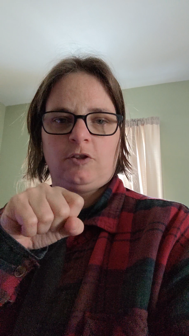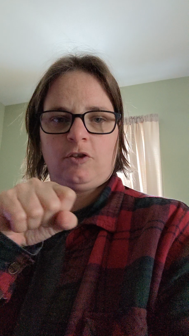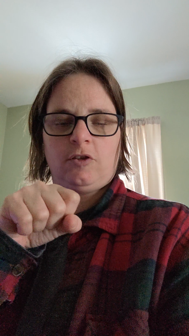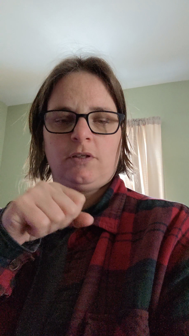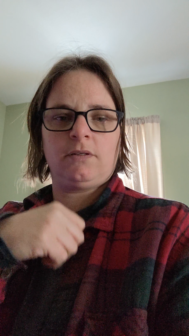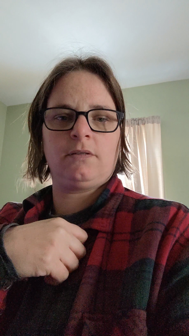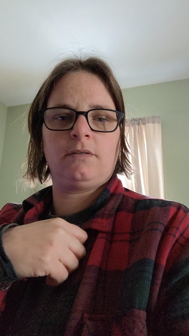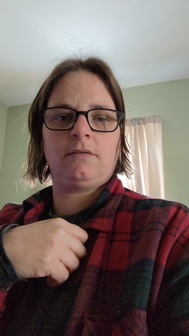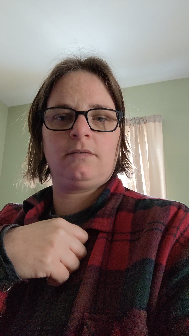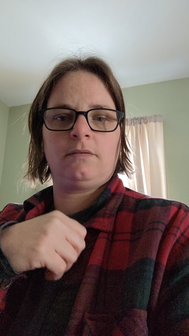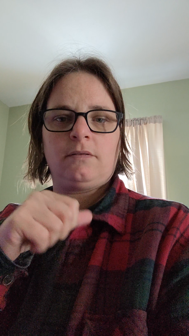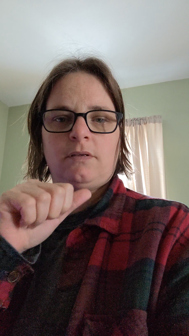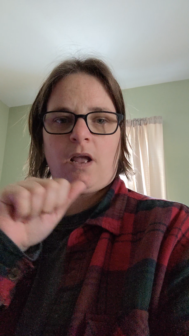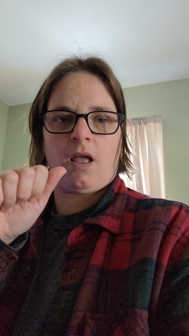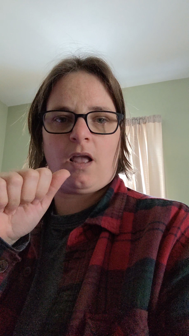a